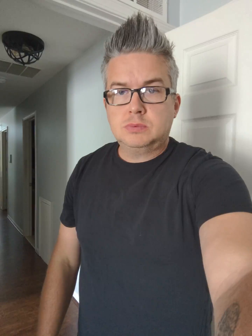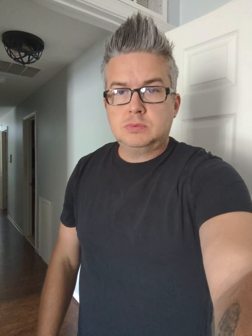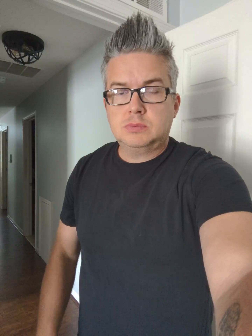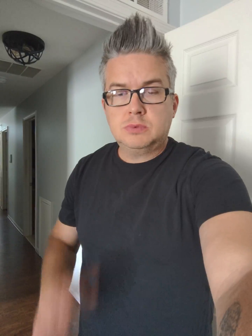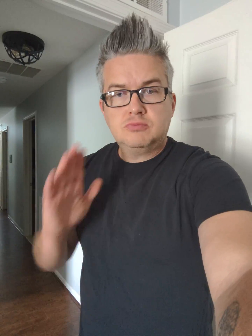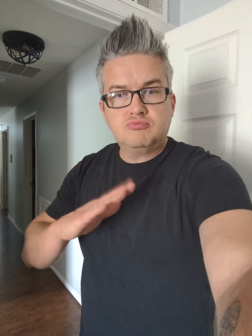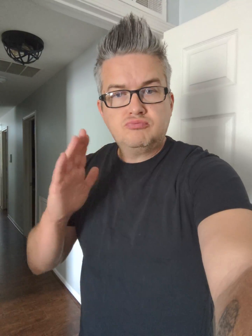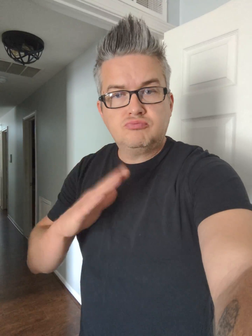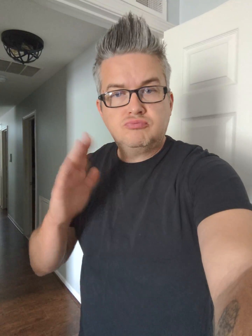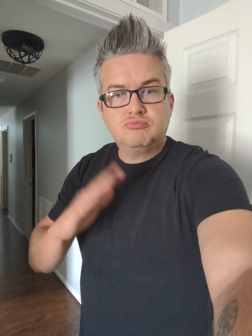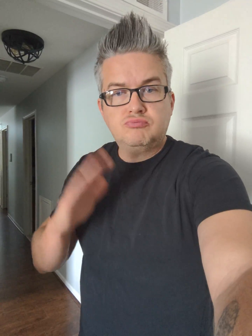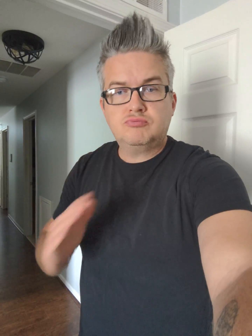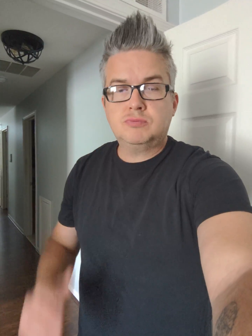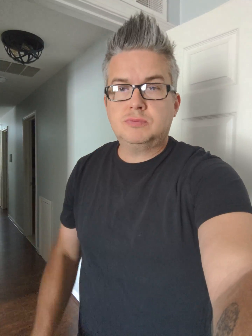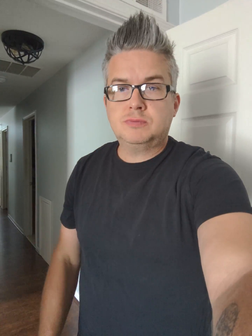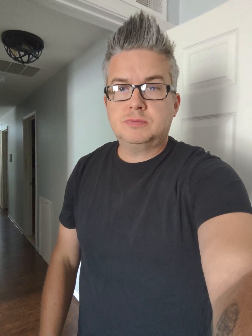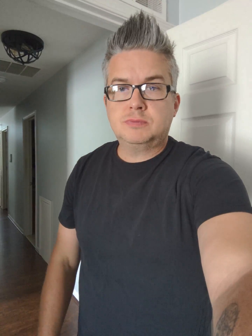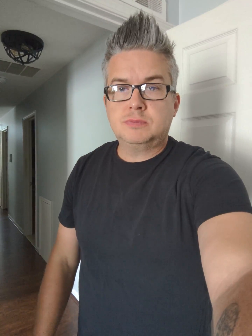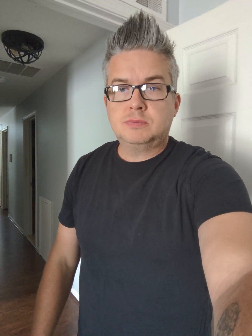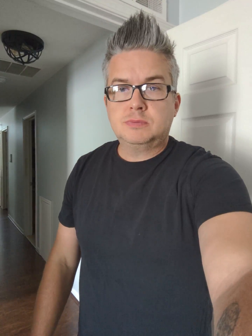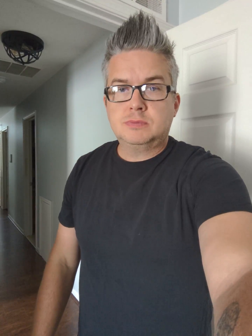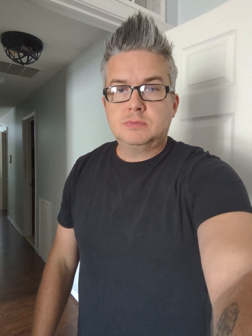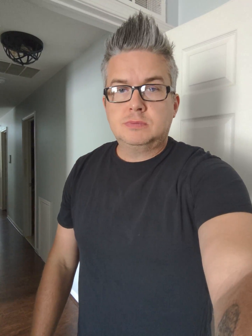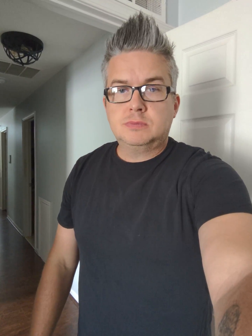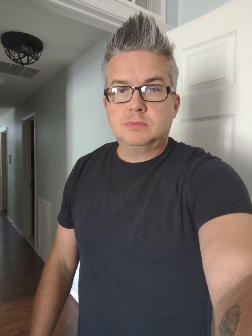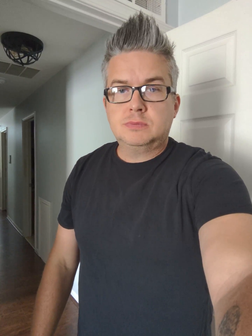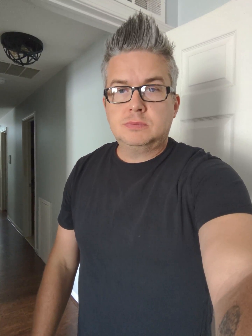clap